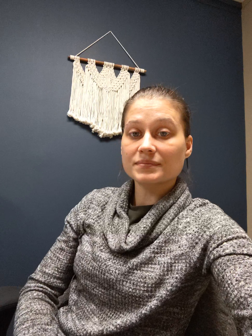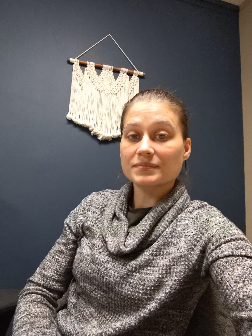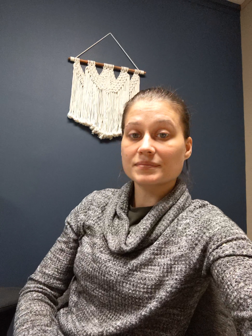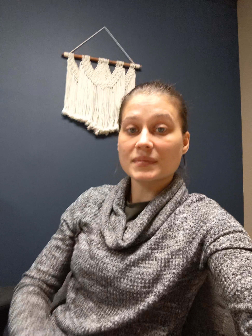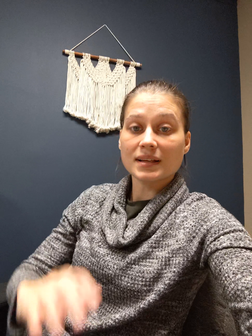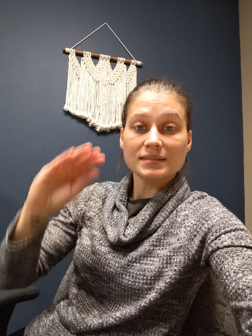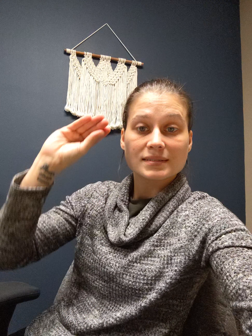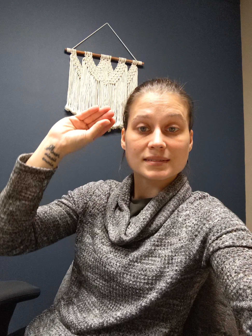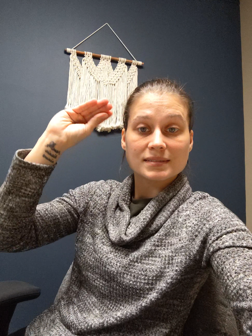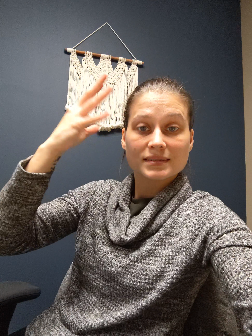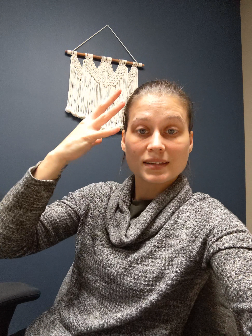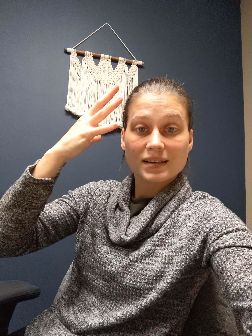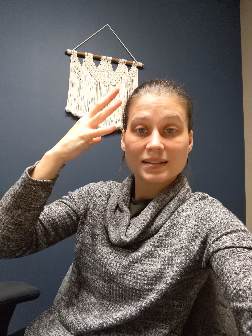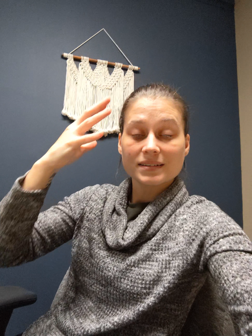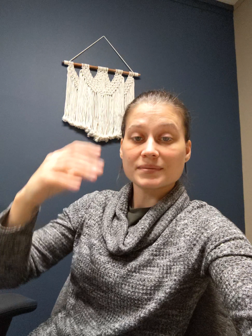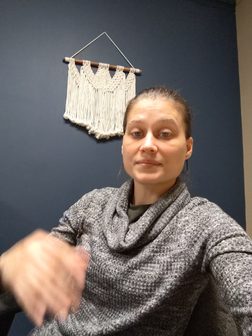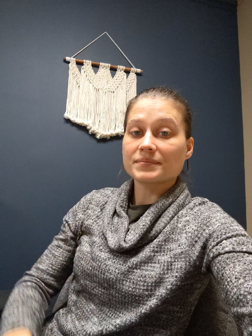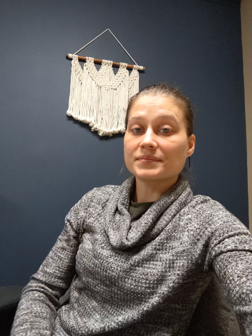sun